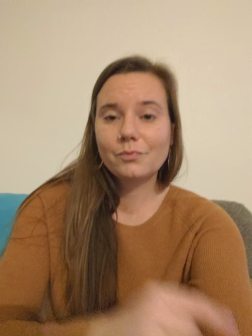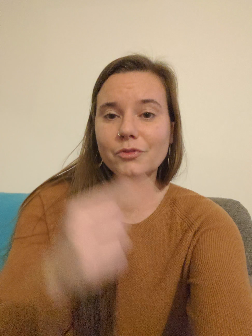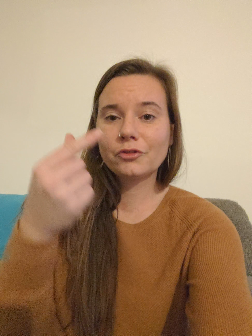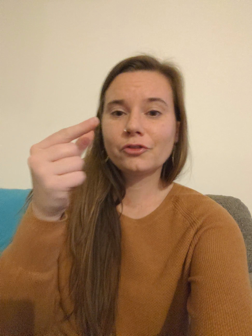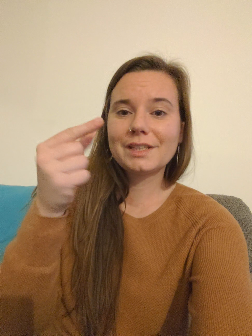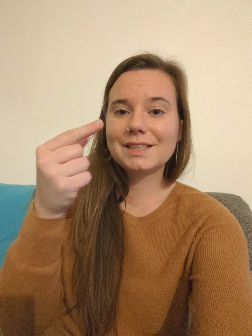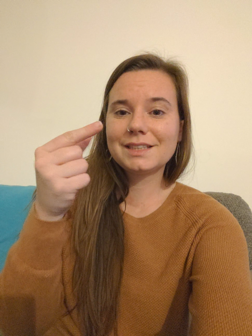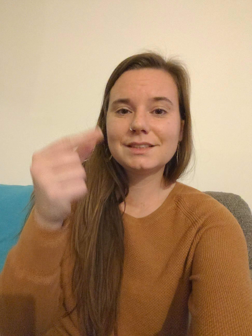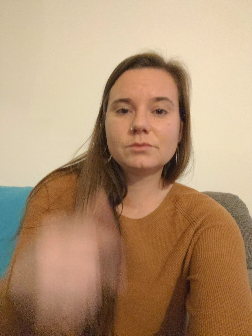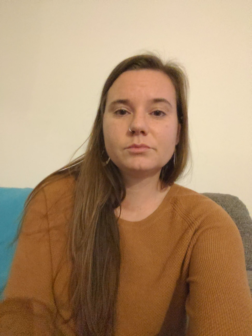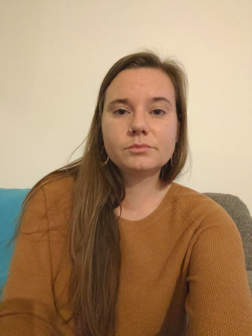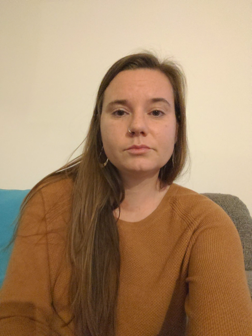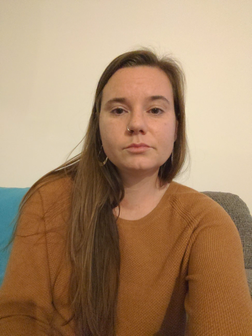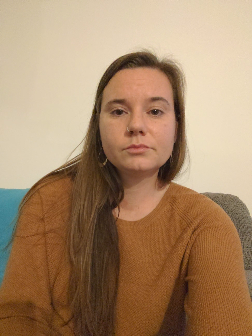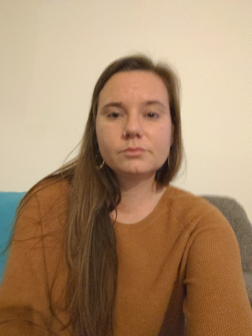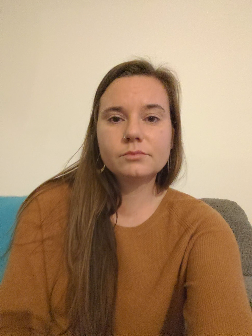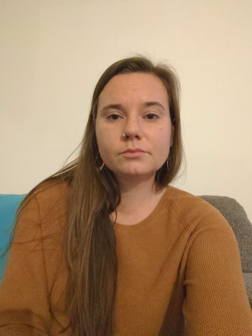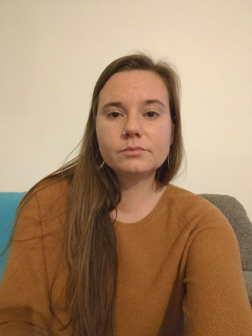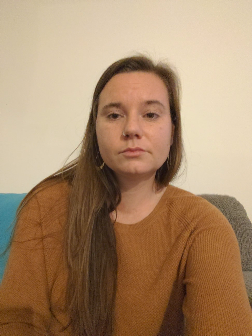green